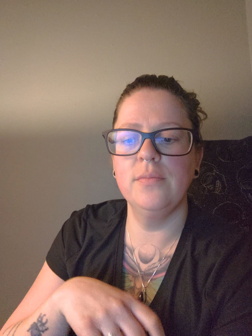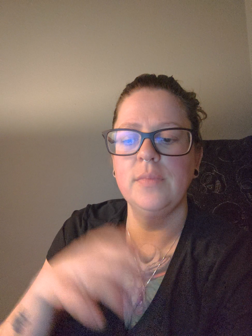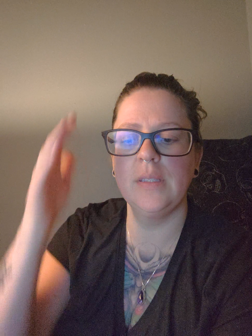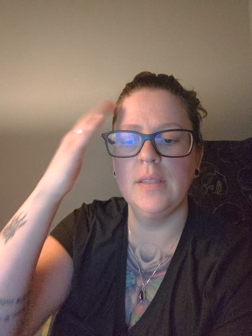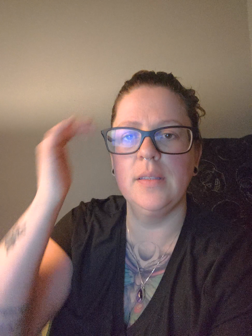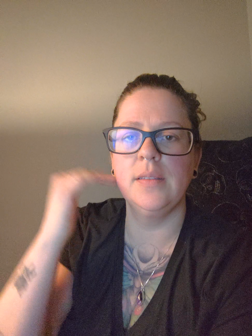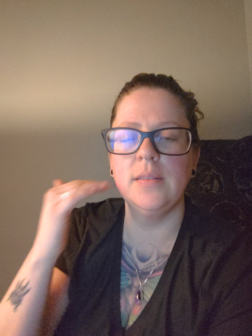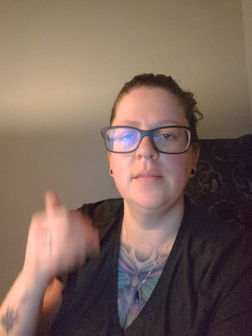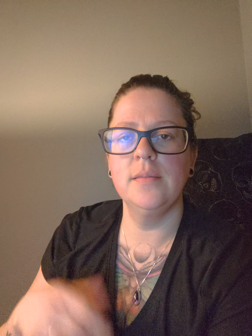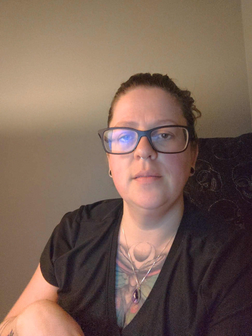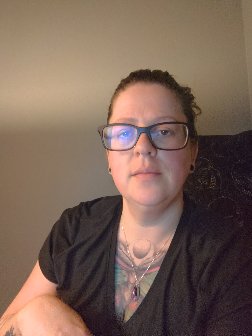head